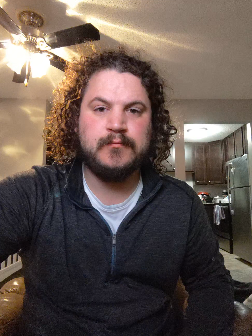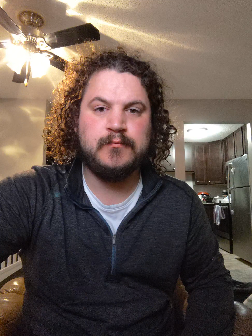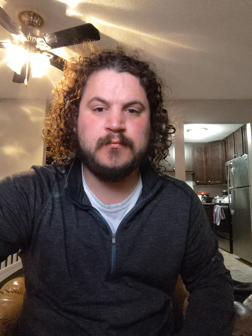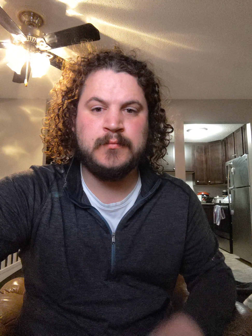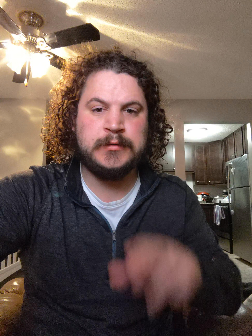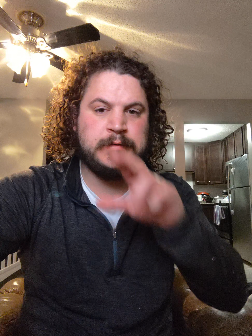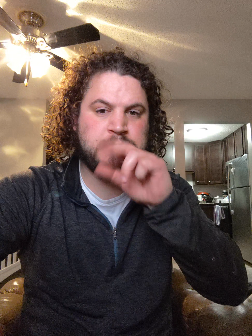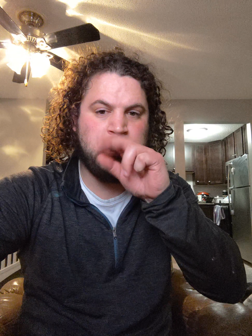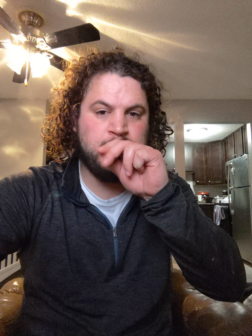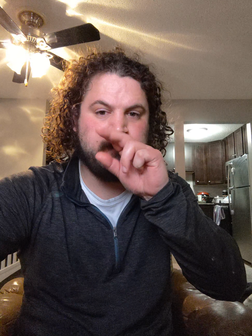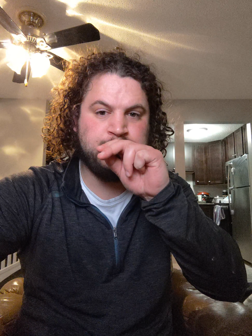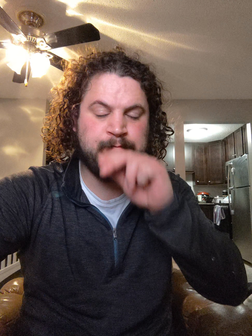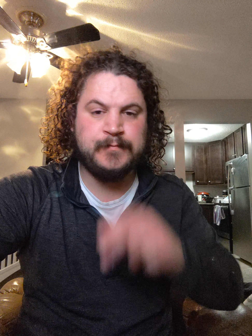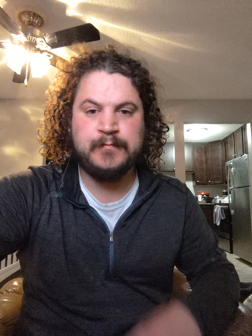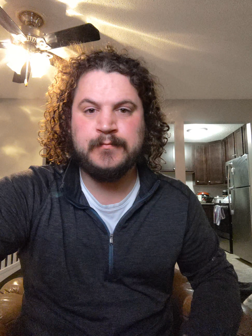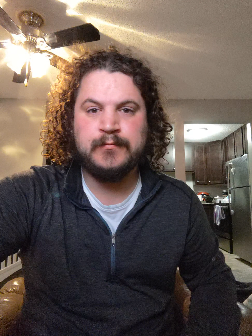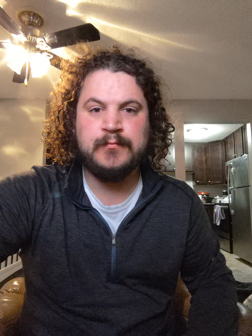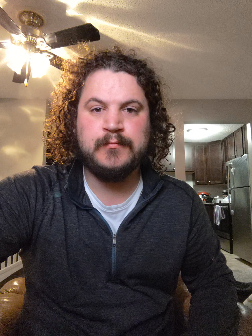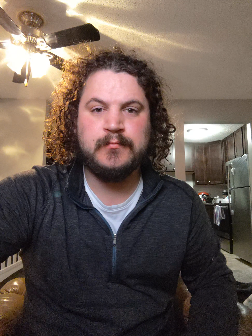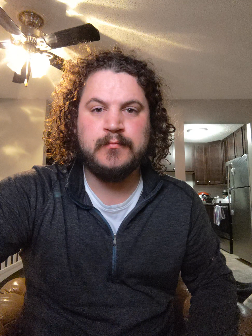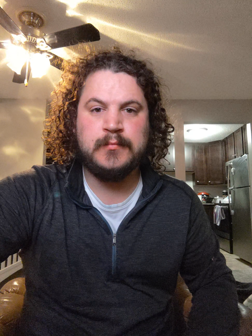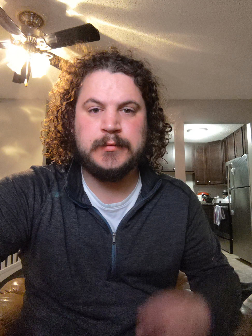duck